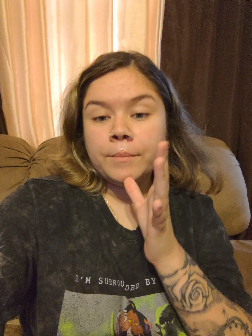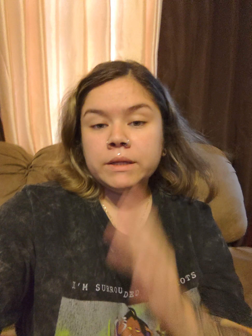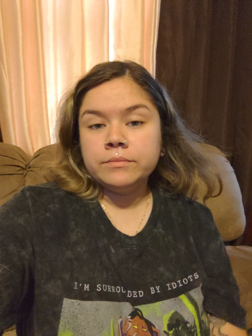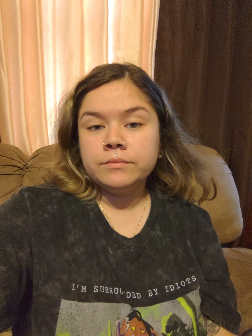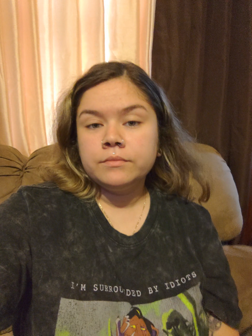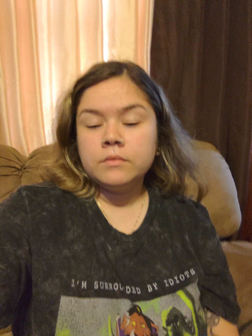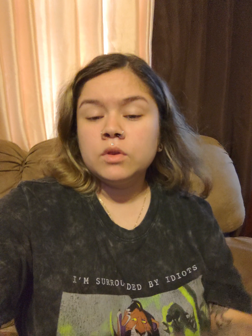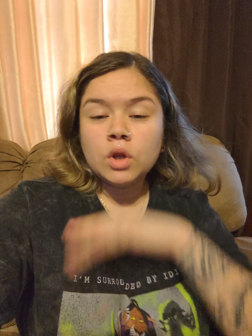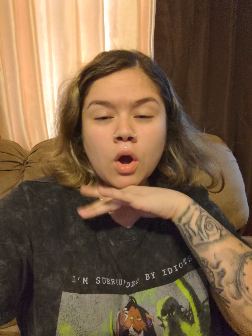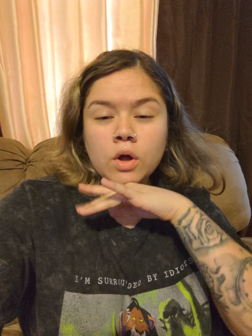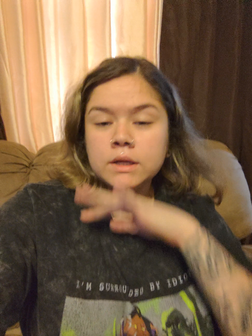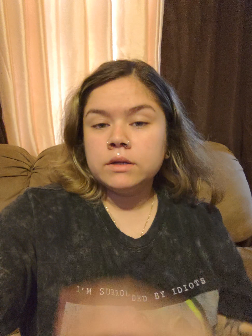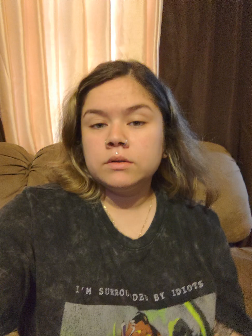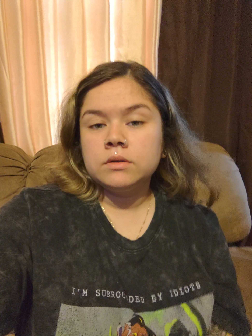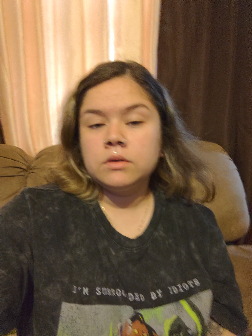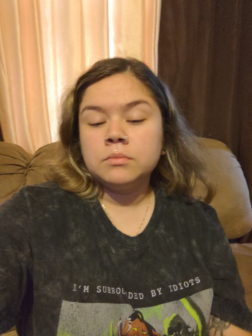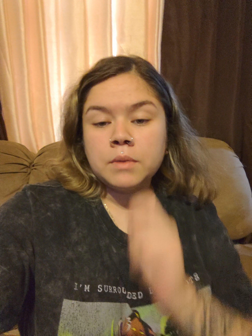naughty